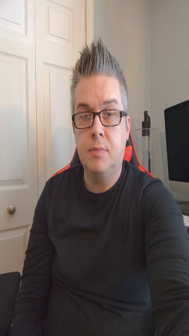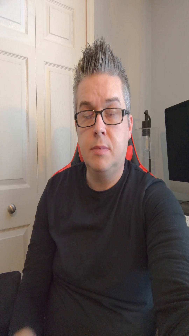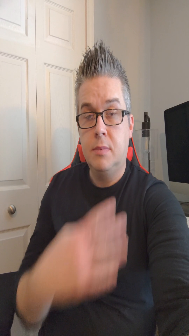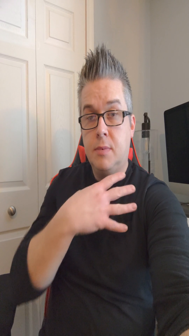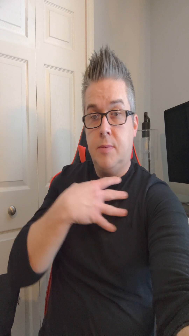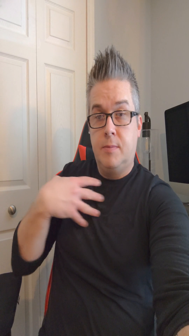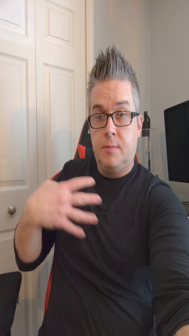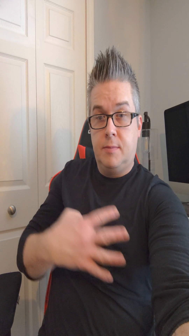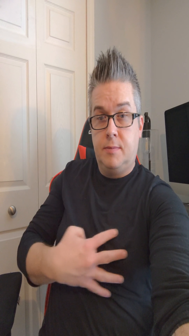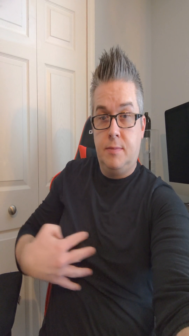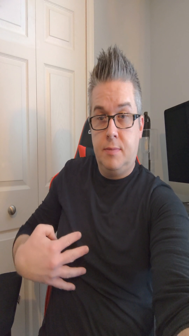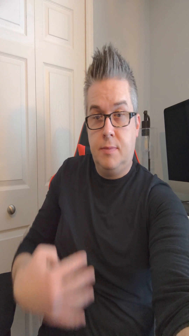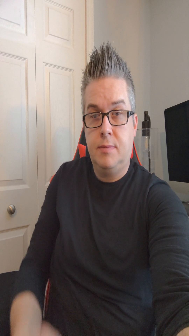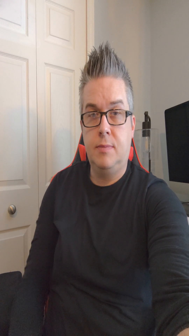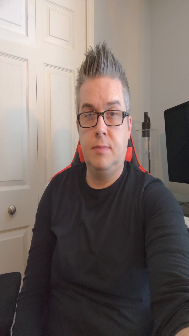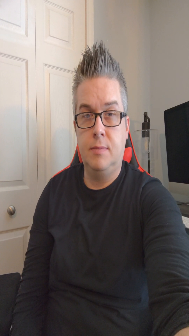zebra